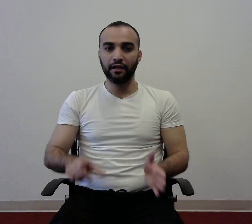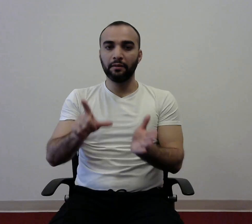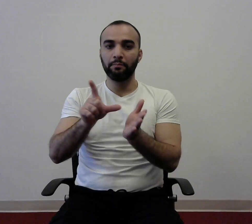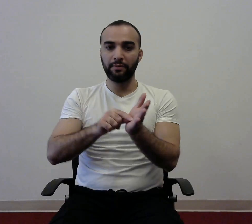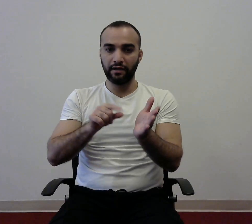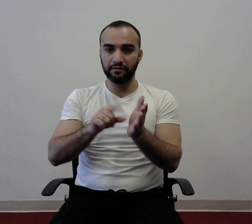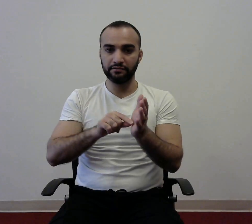pensiya